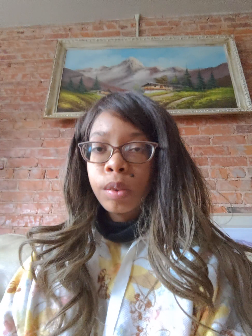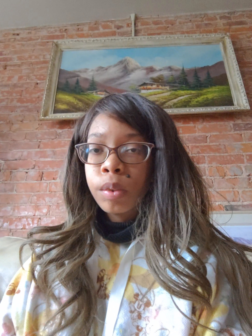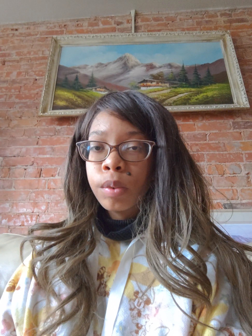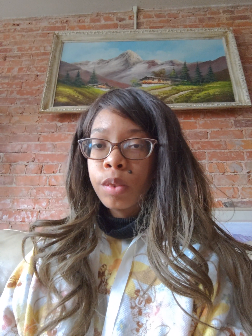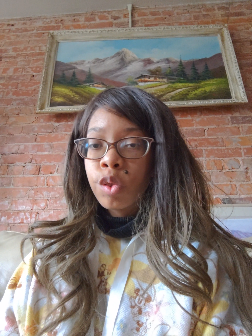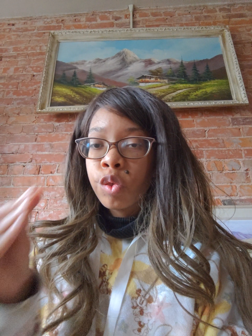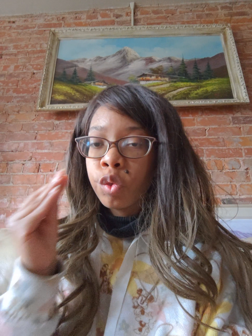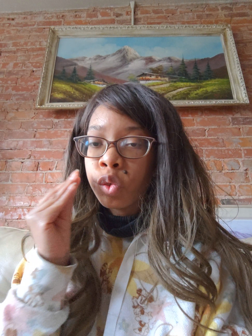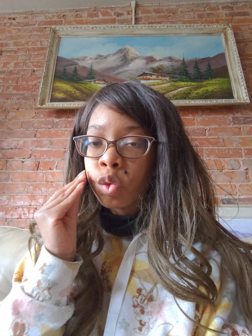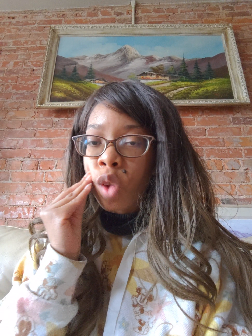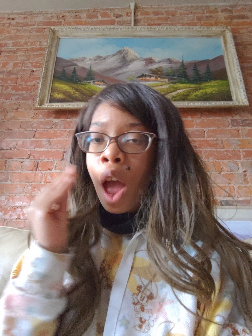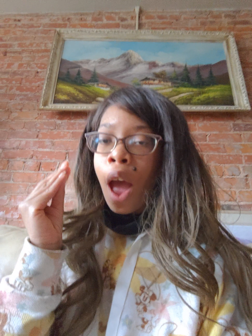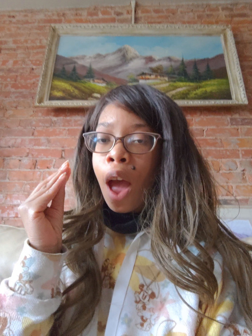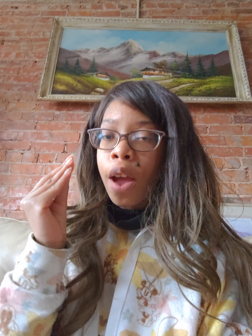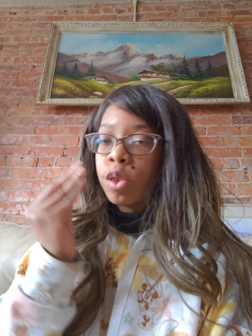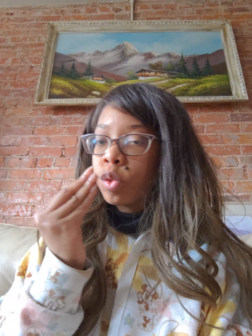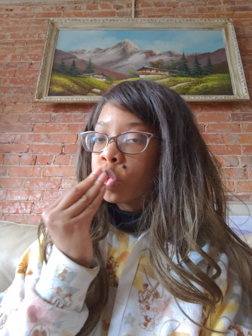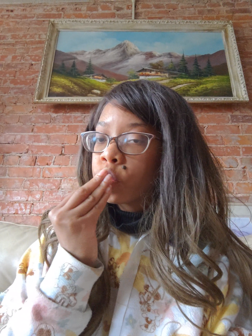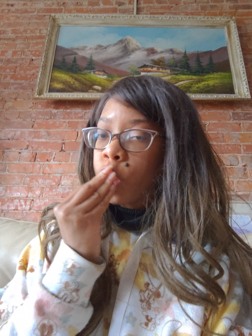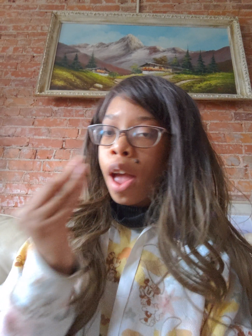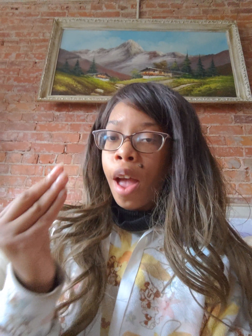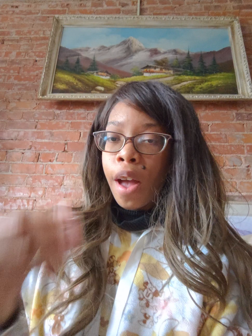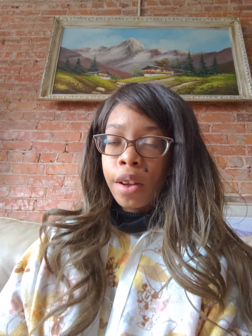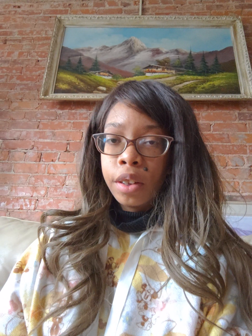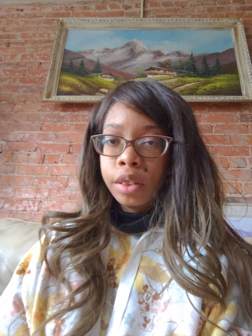kiss